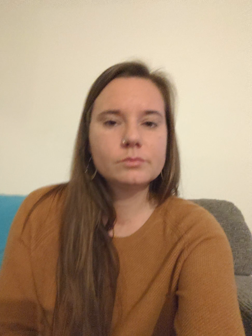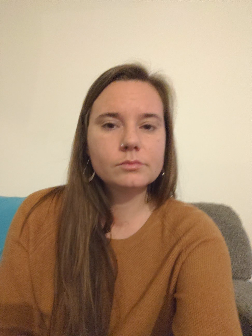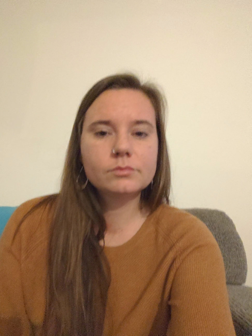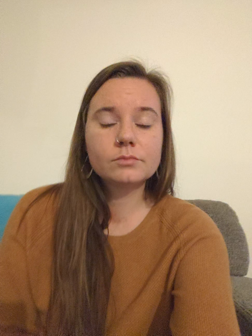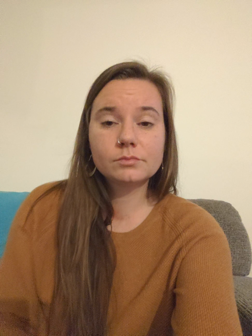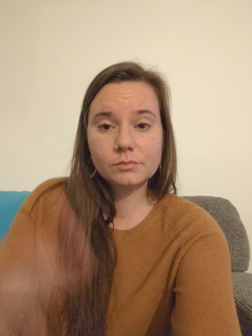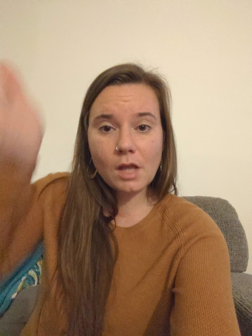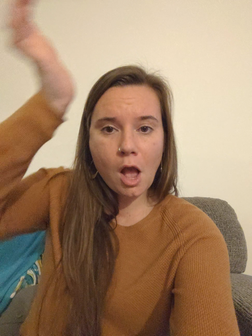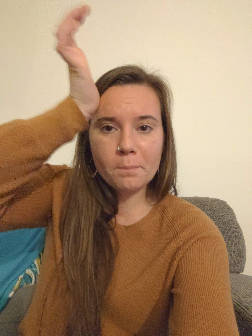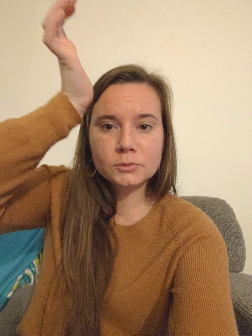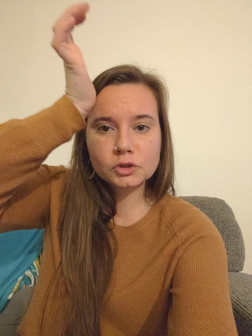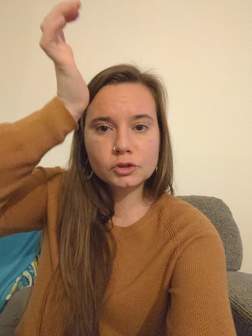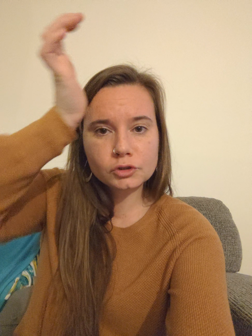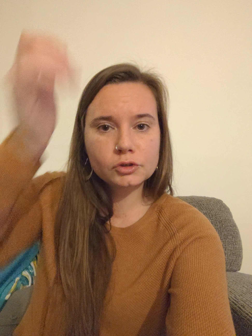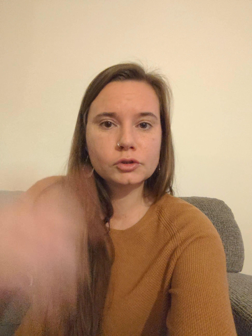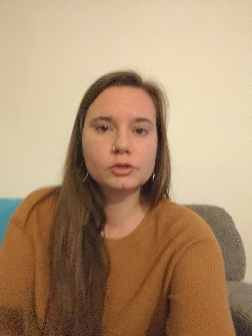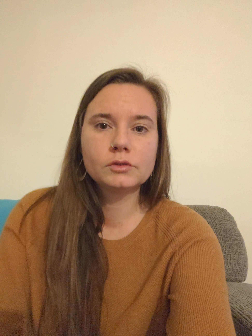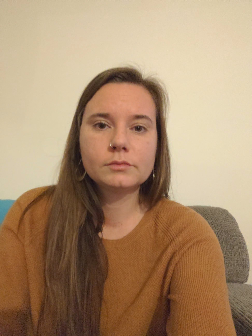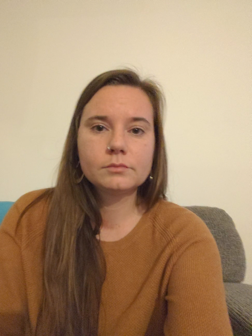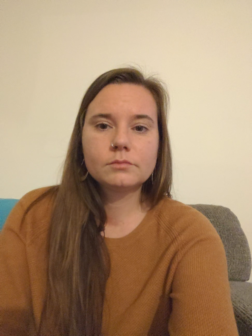garbage